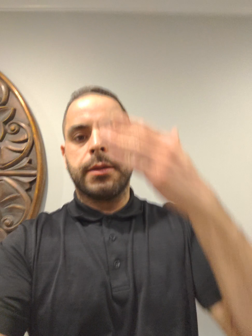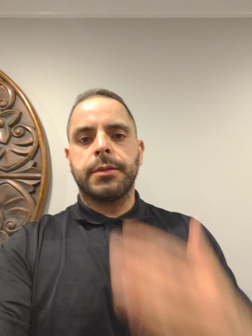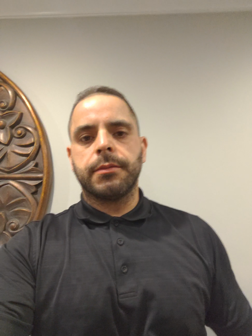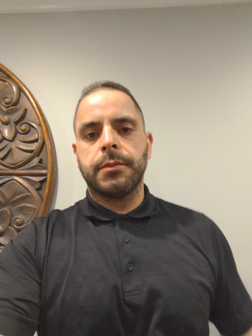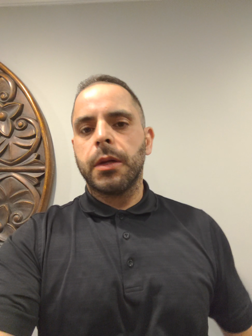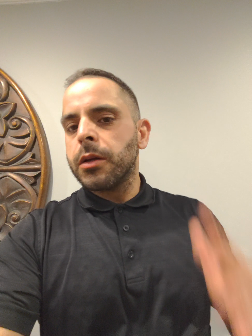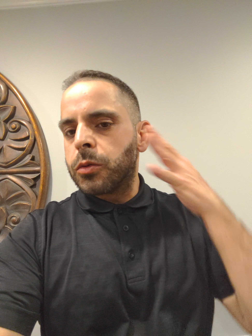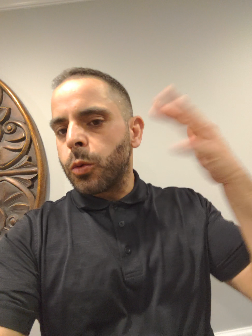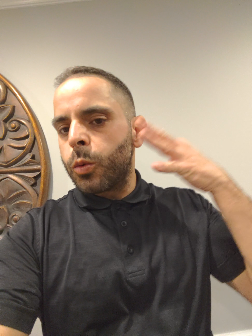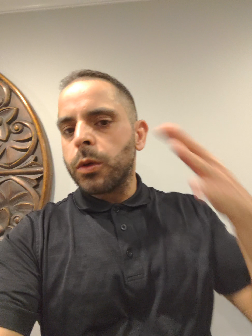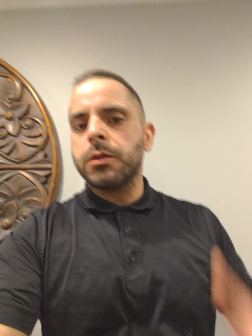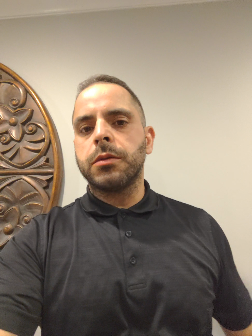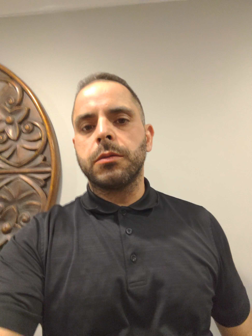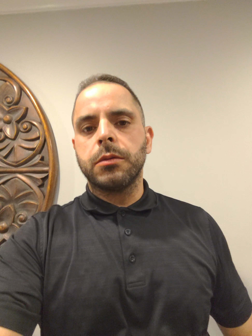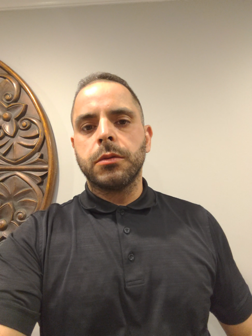noisy